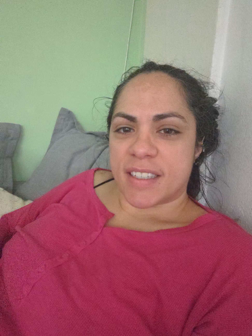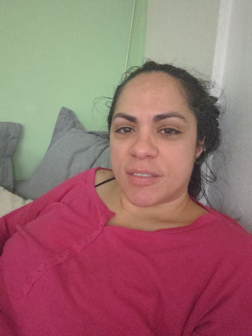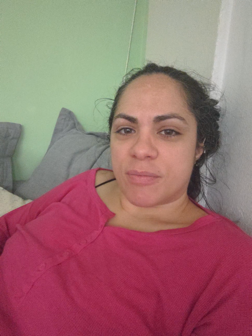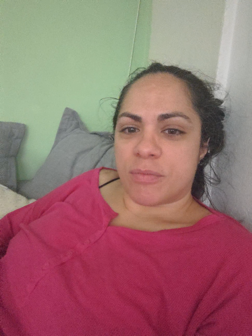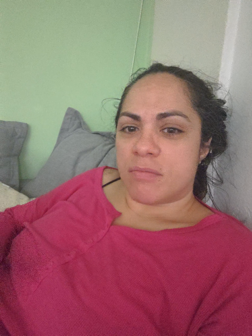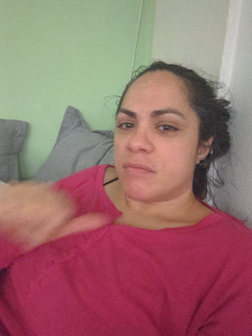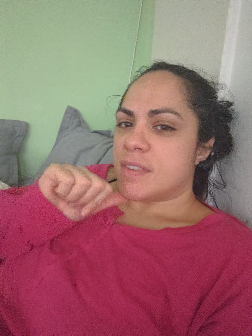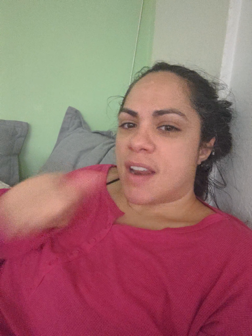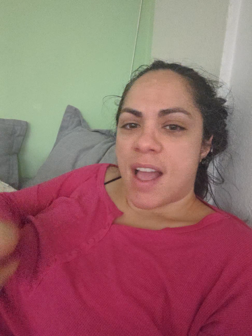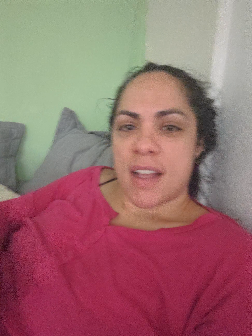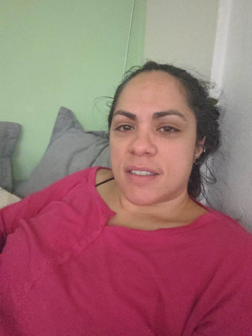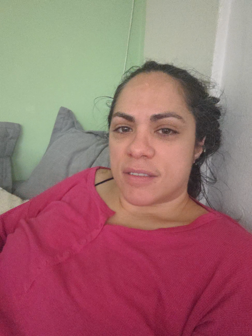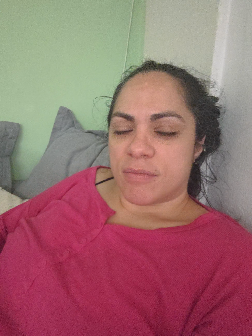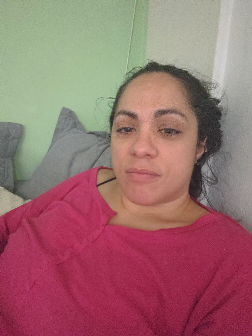not